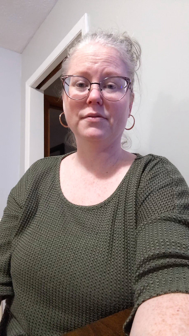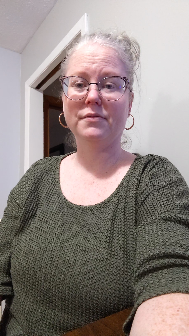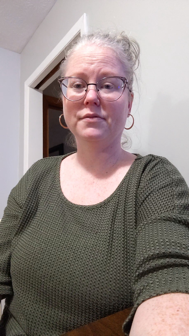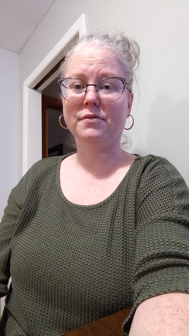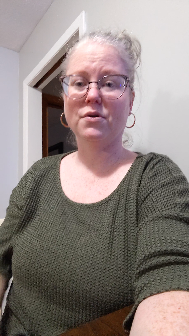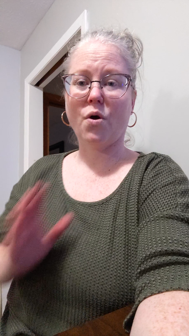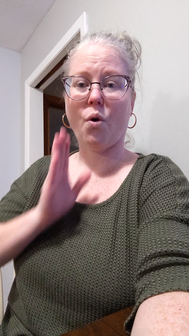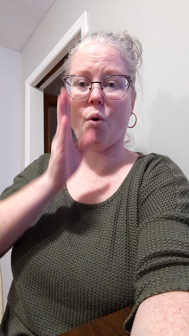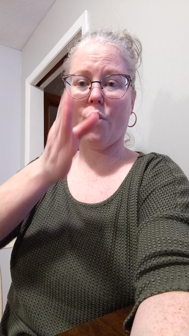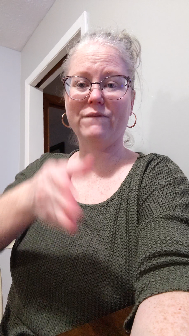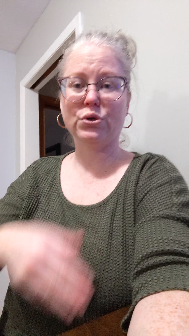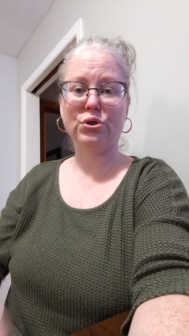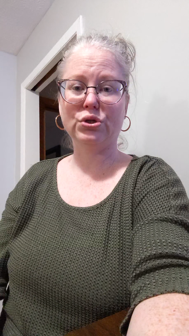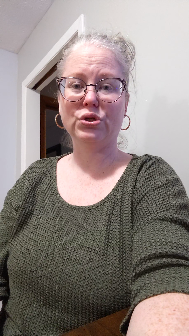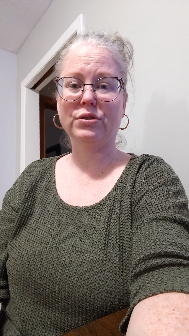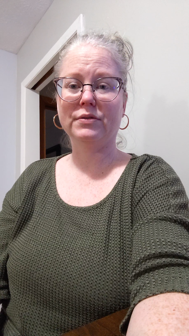over